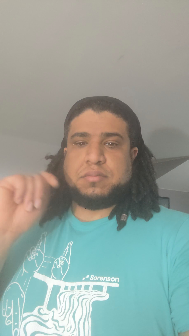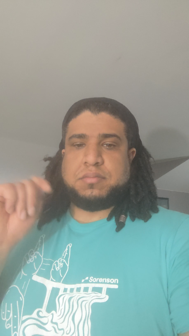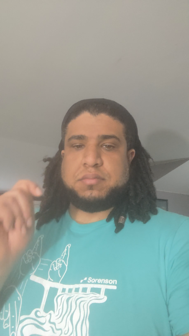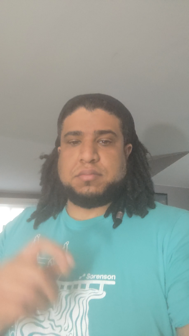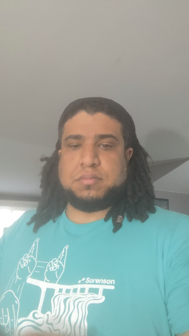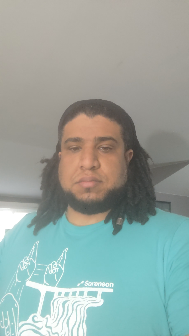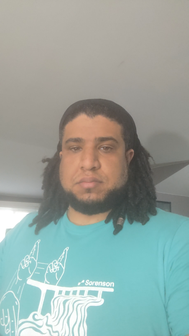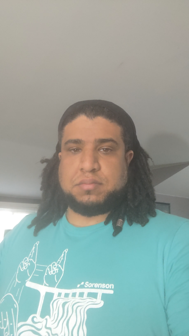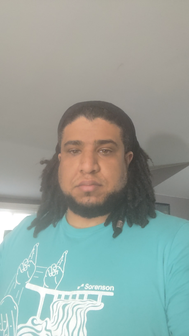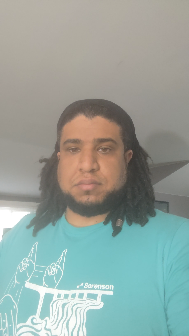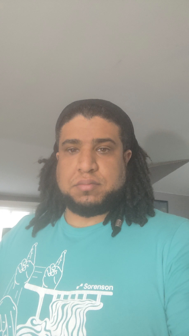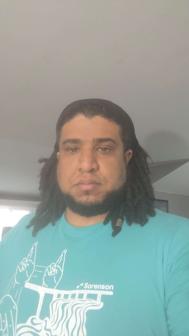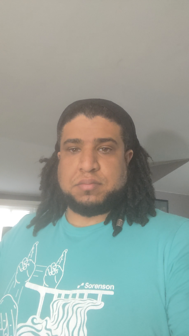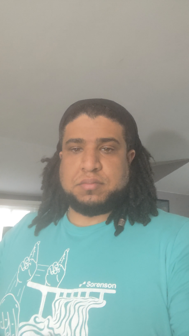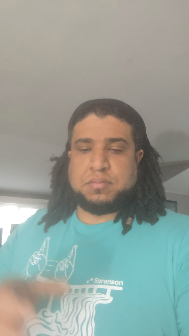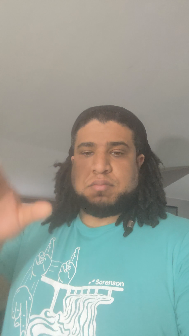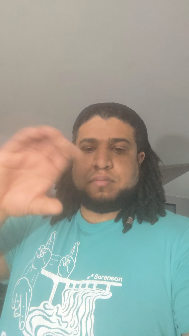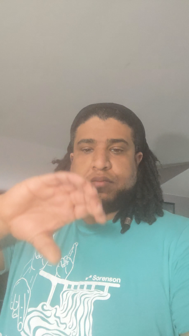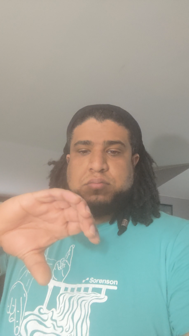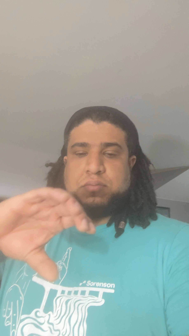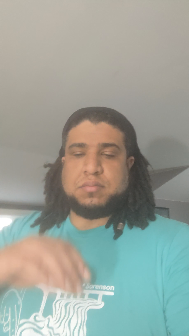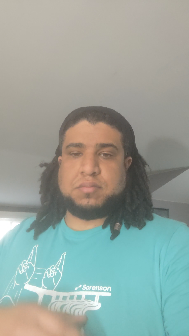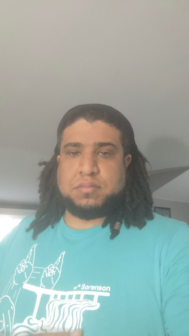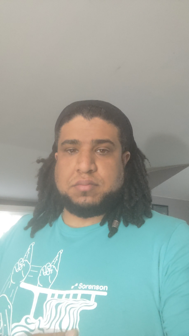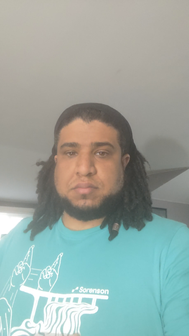pour